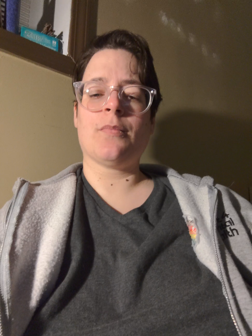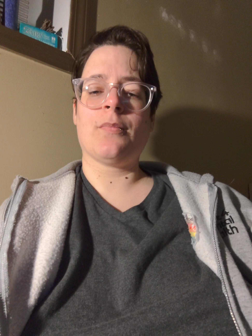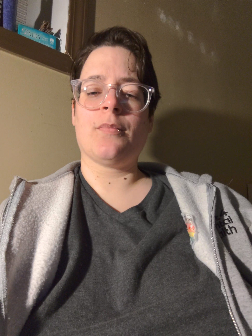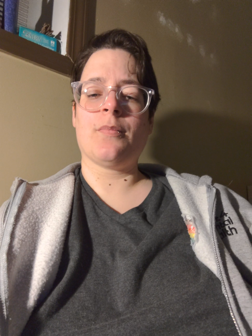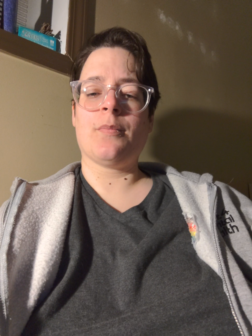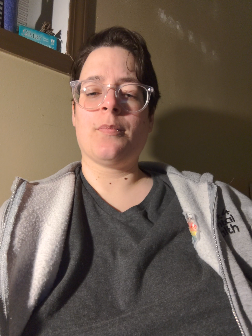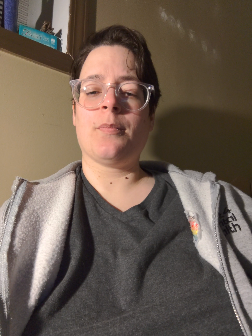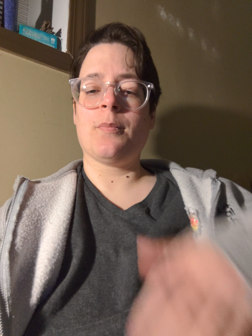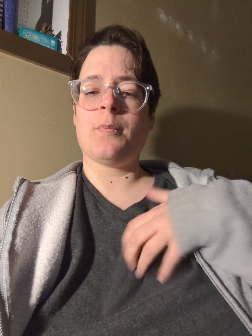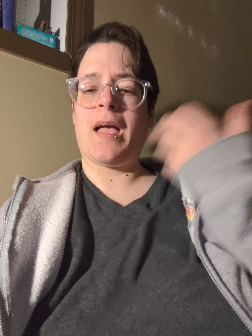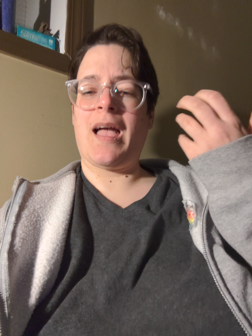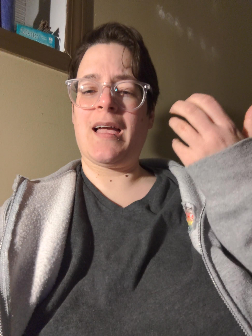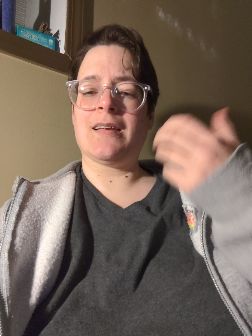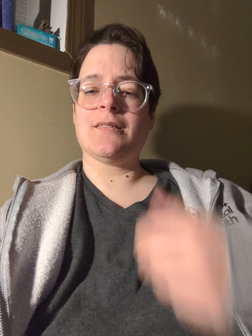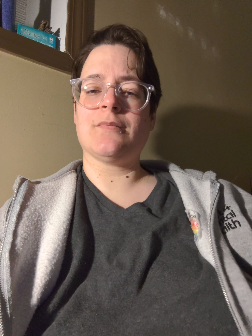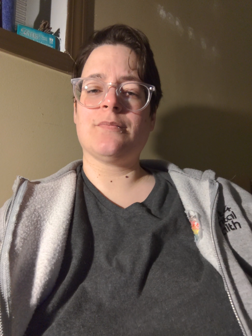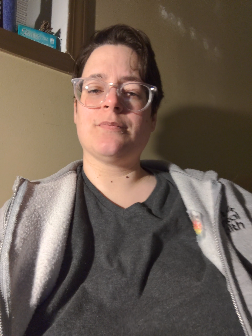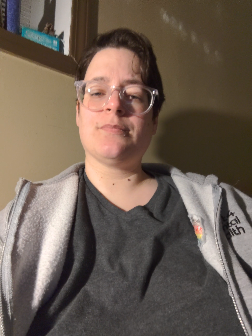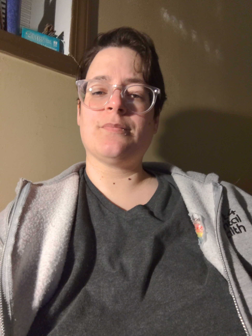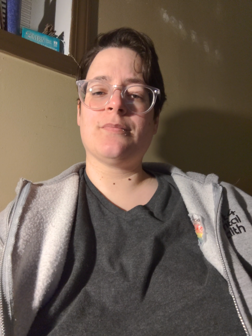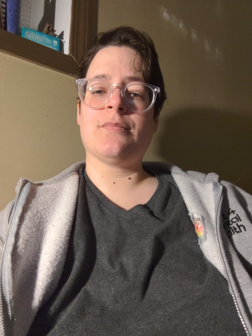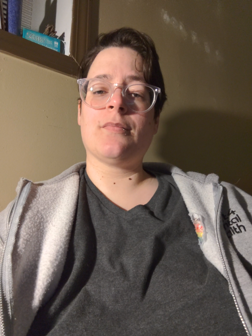mad